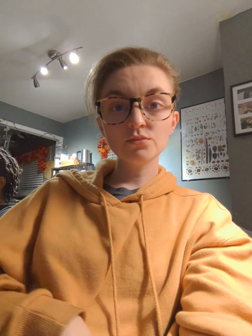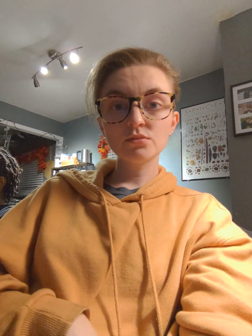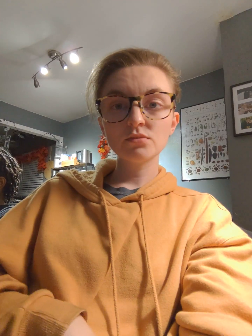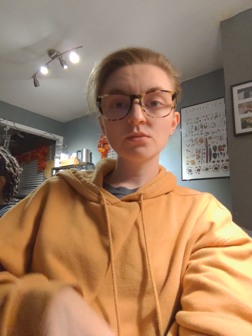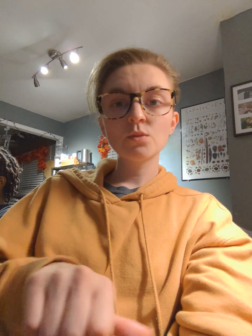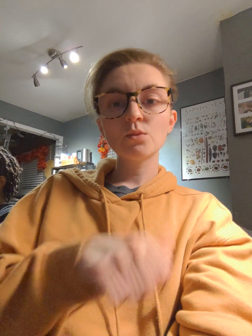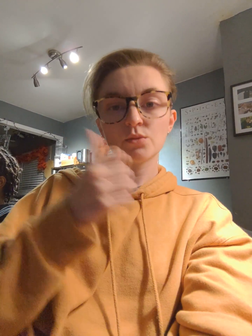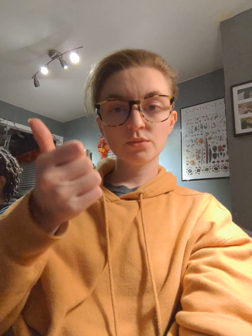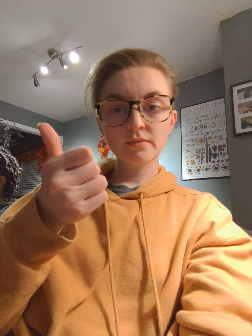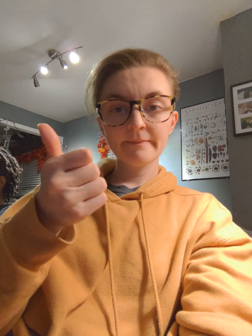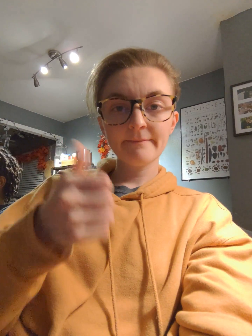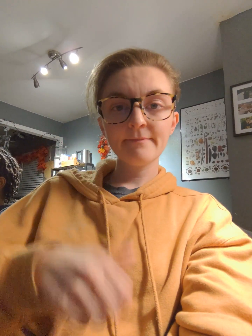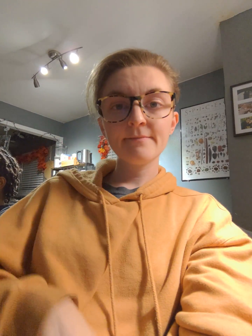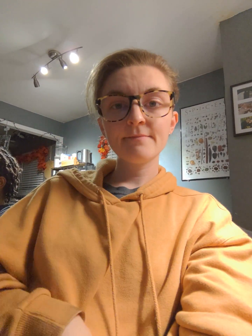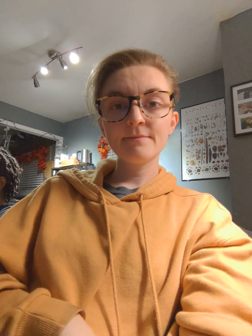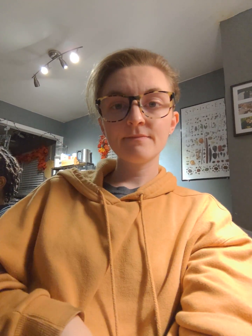other